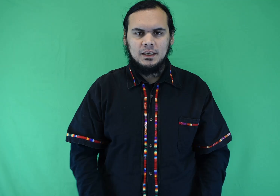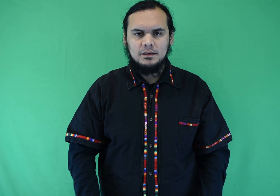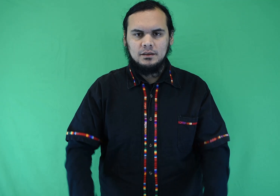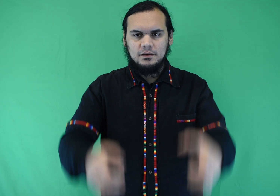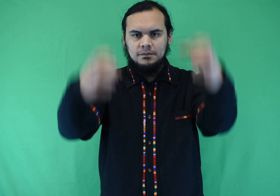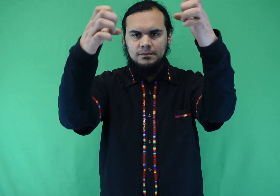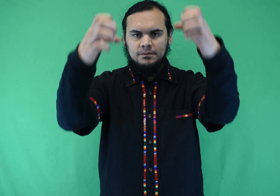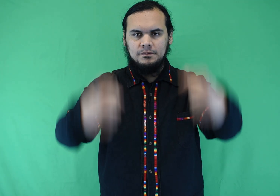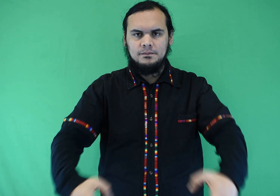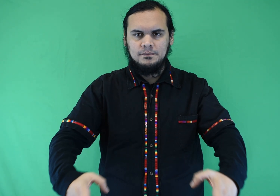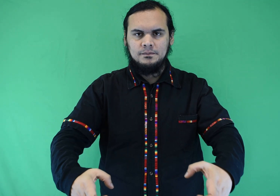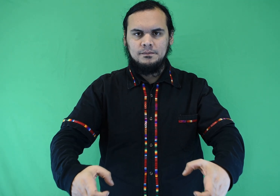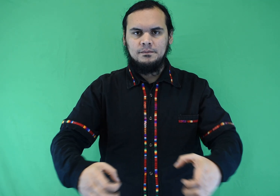estar